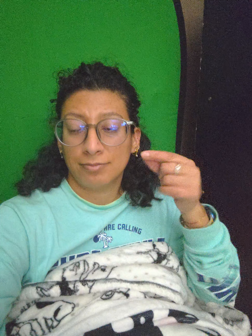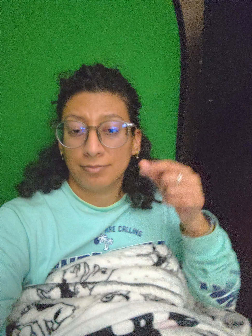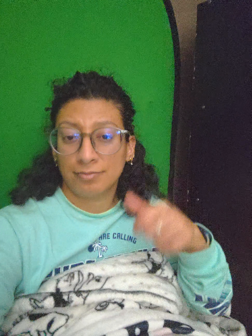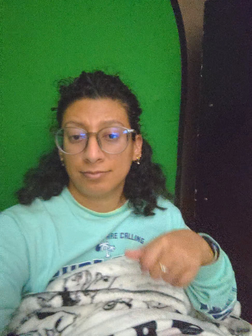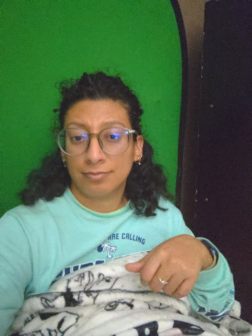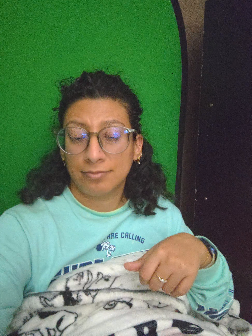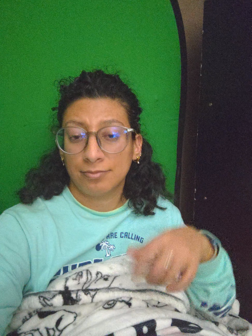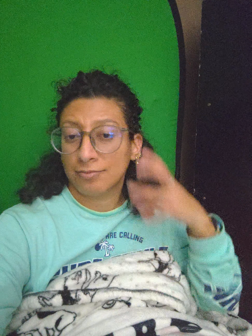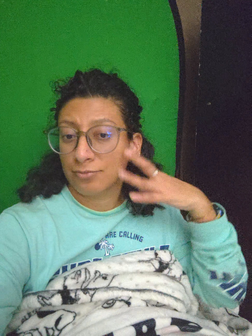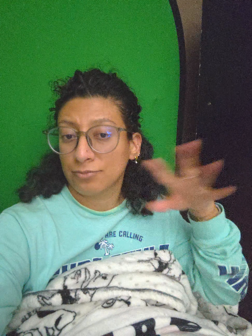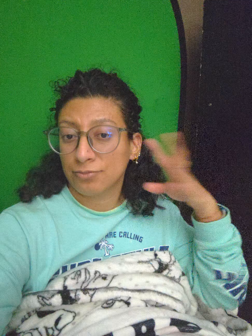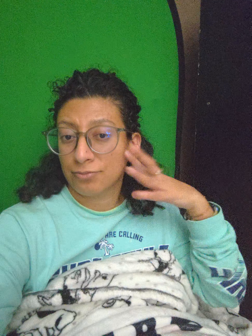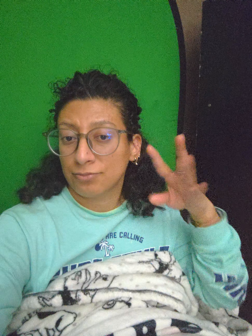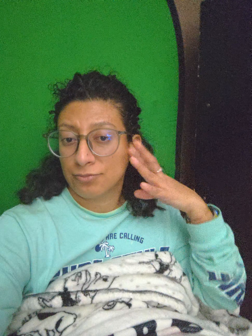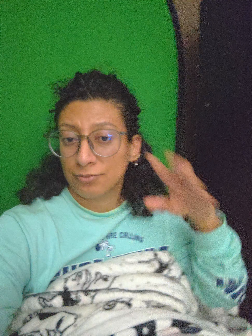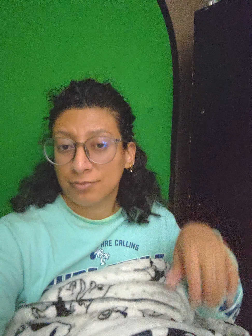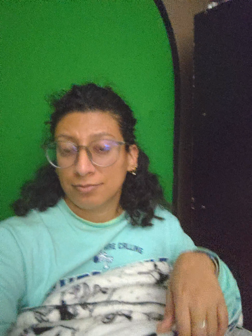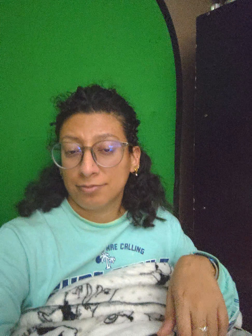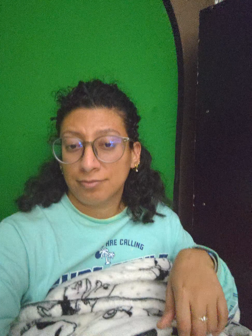noisy